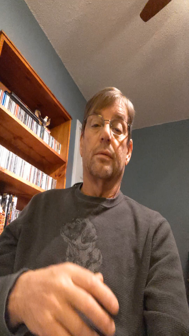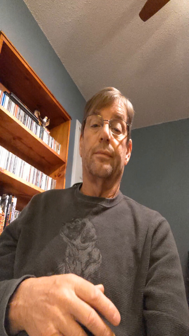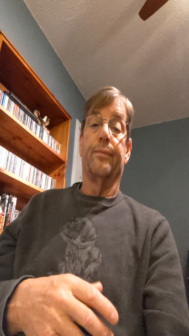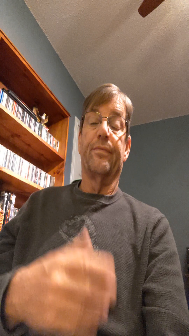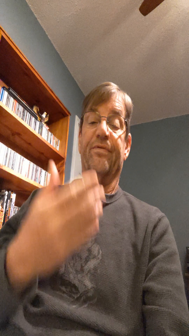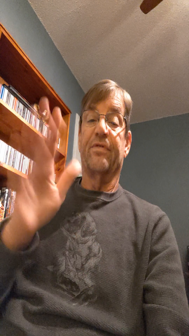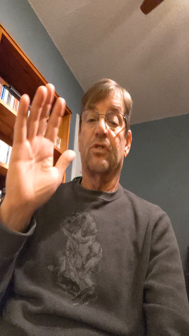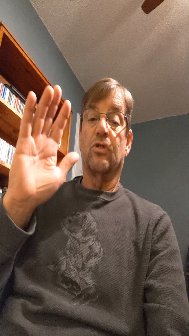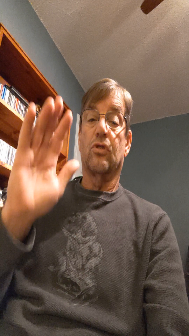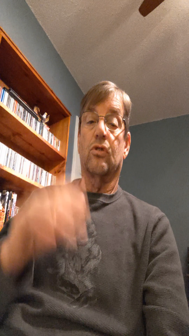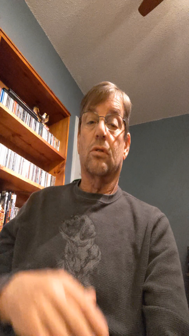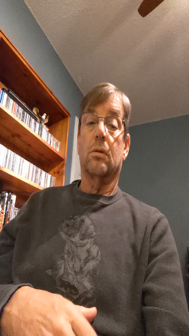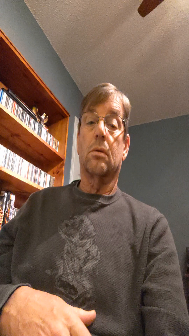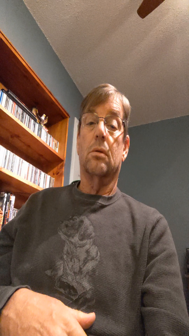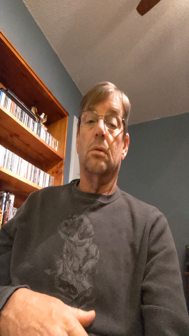finish